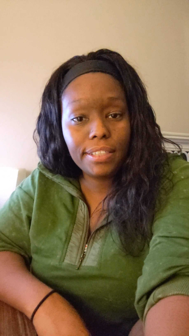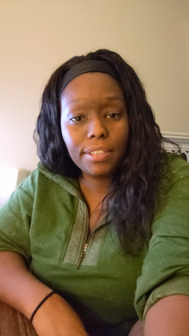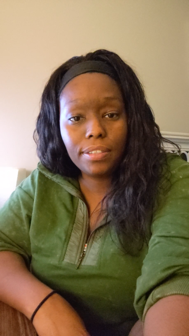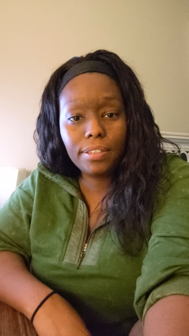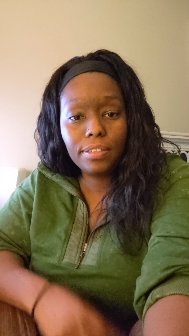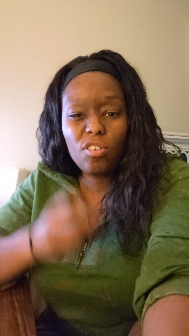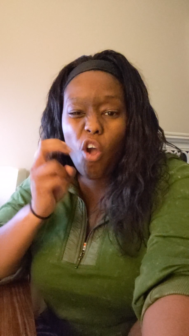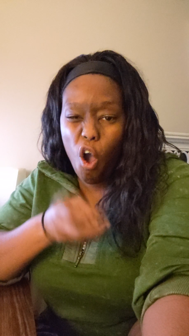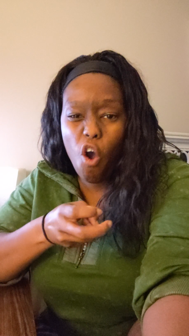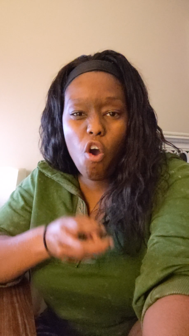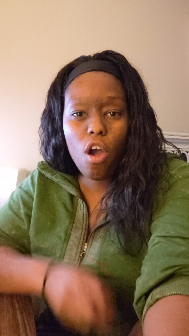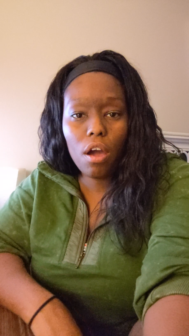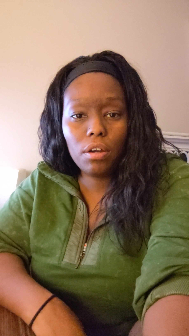hard